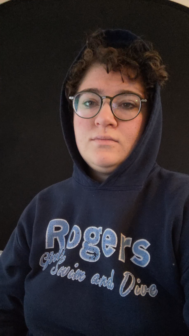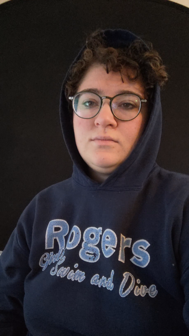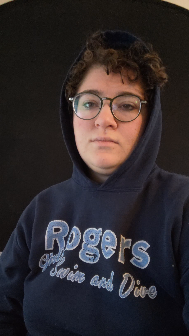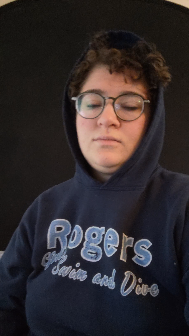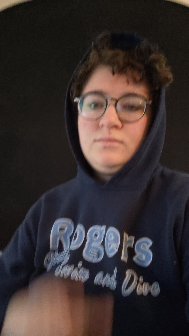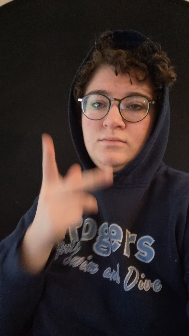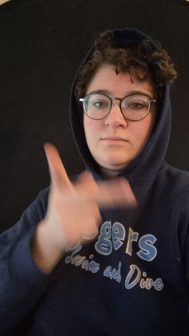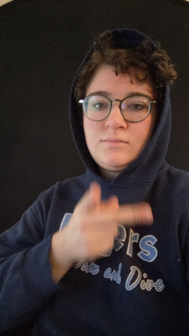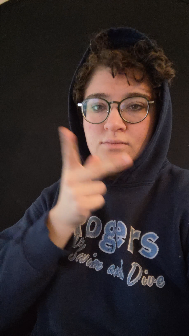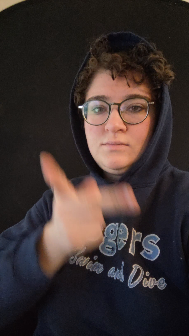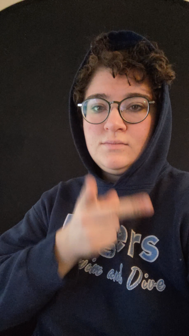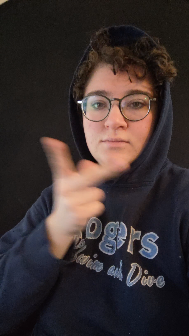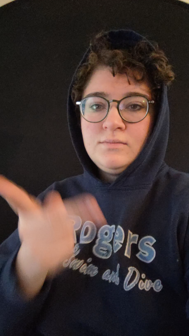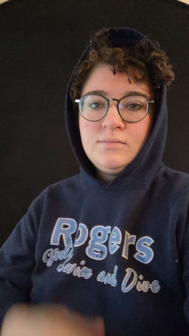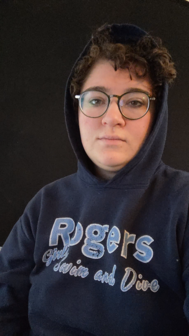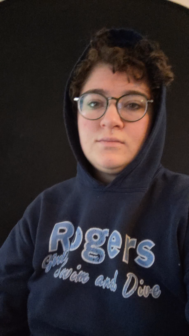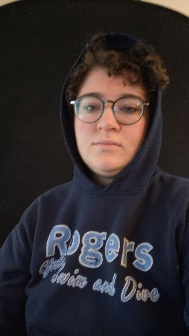careful